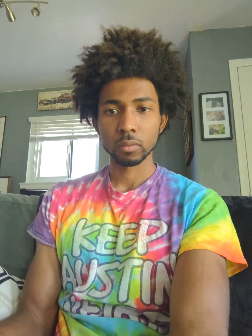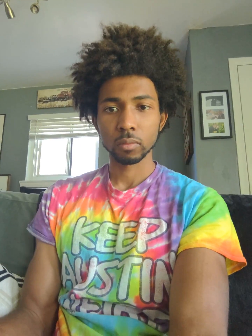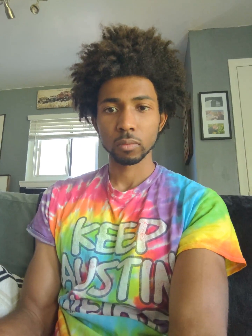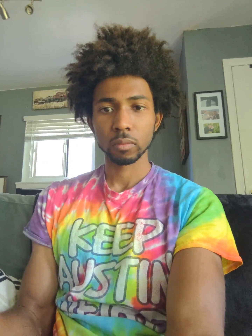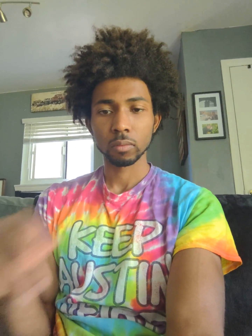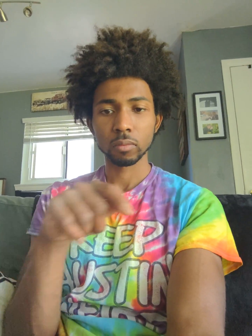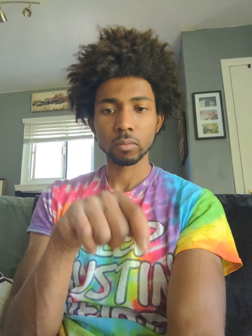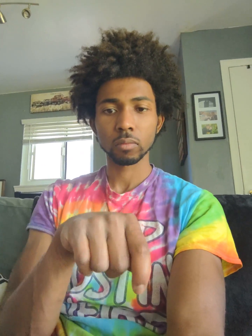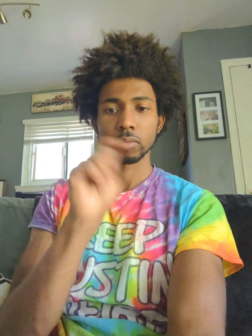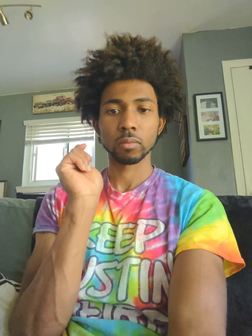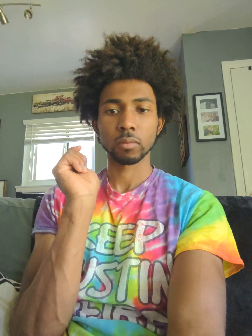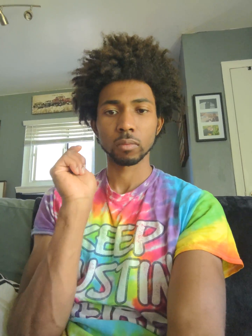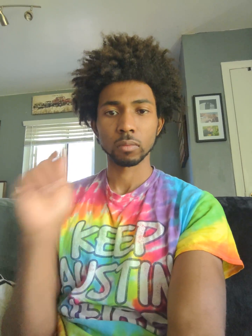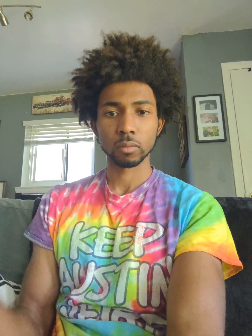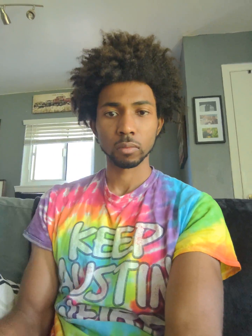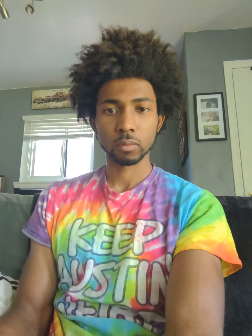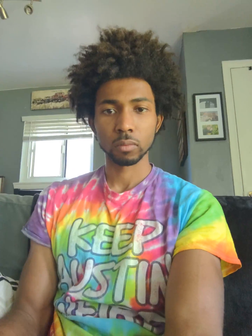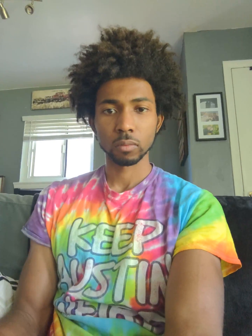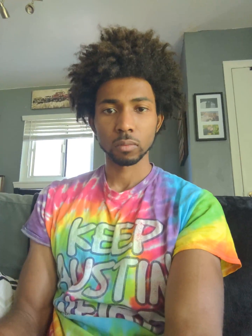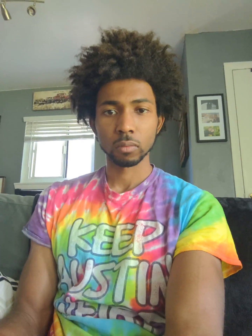rip